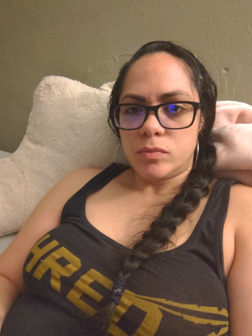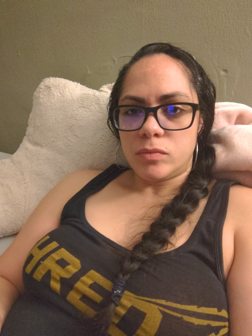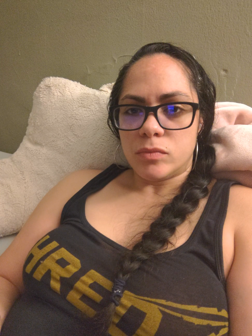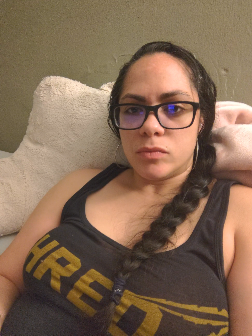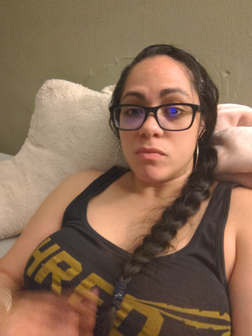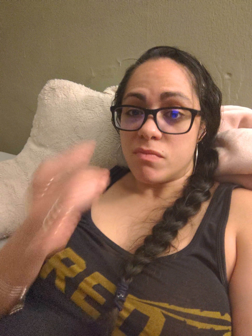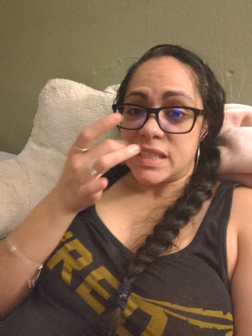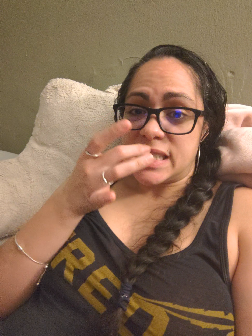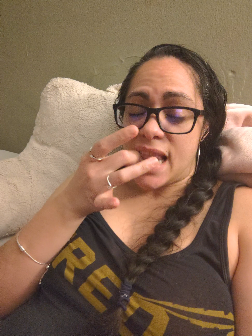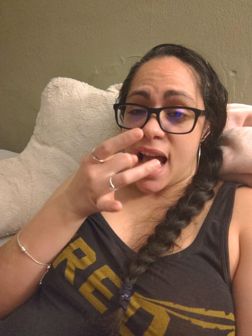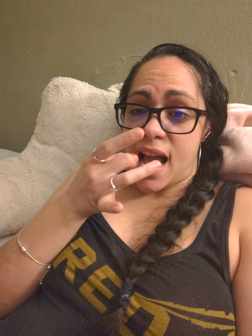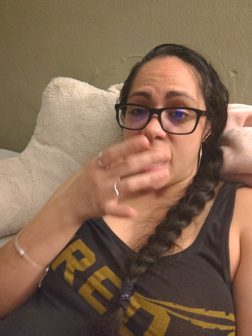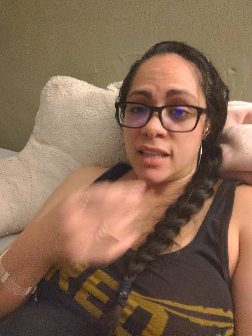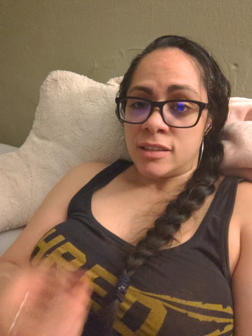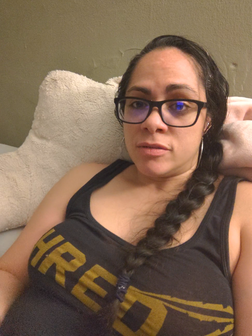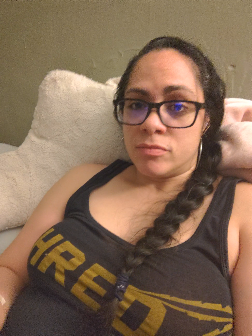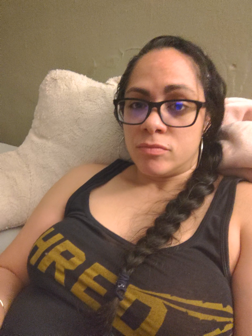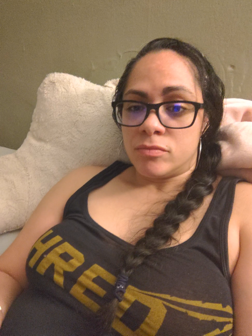snack